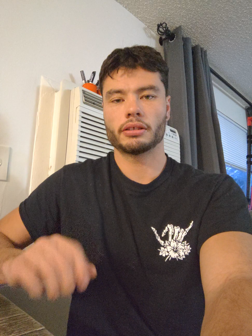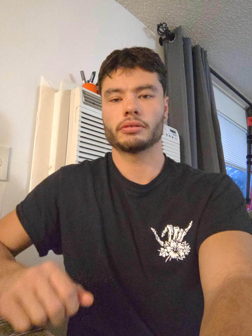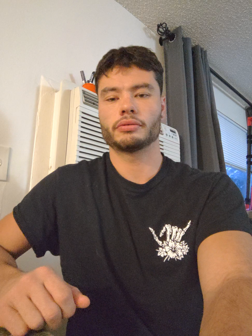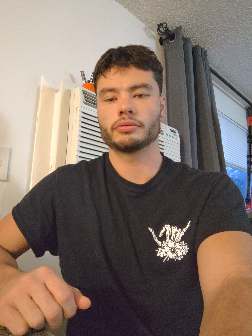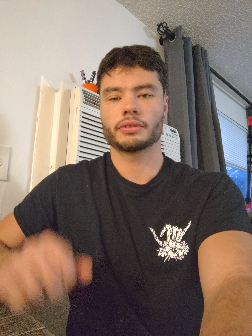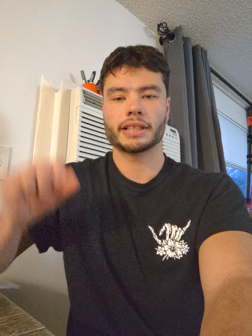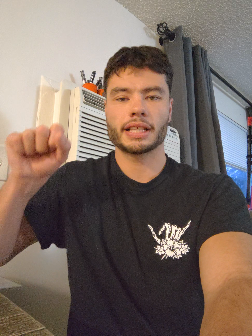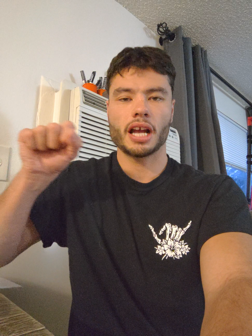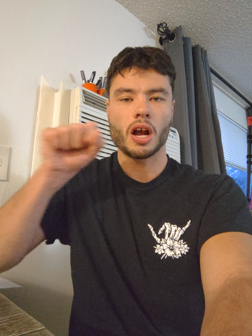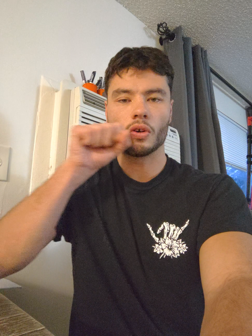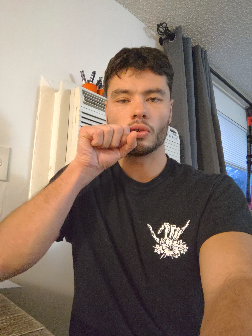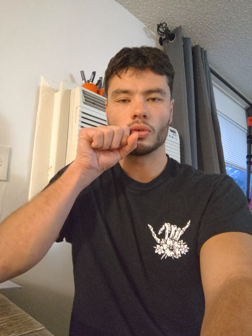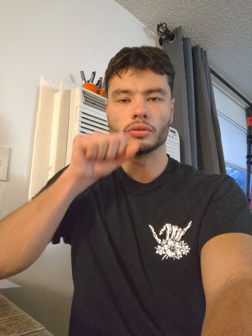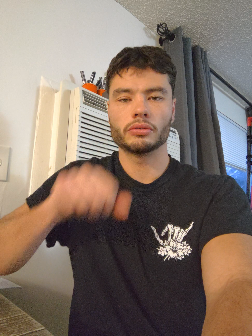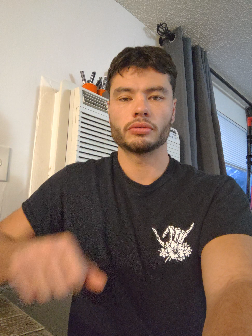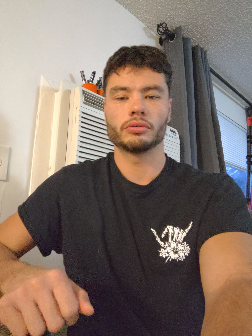carrot